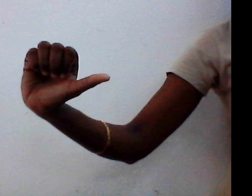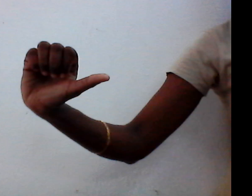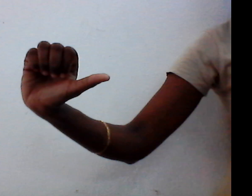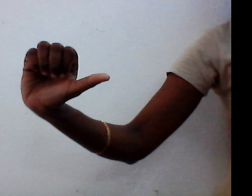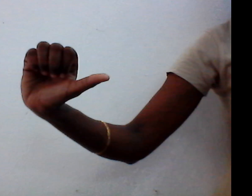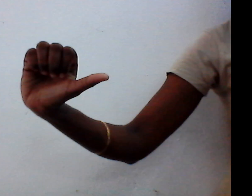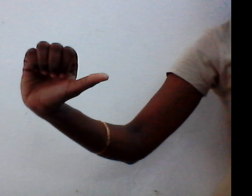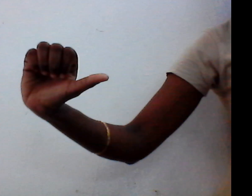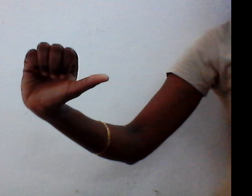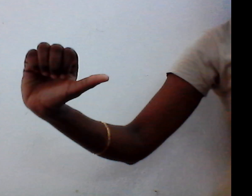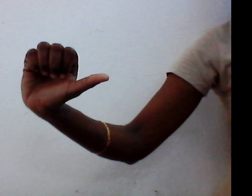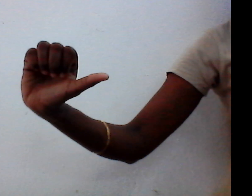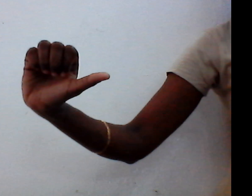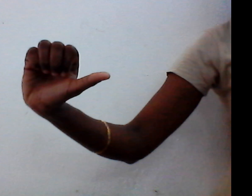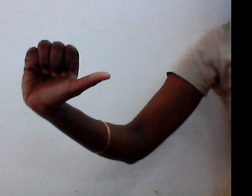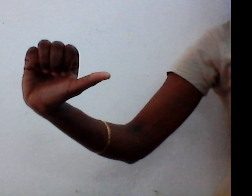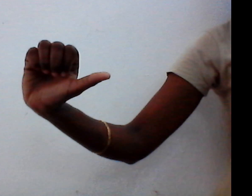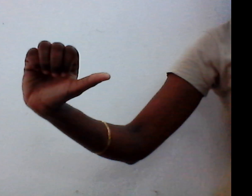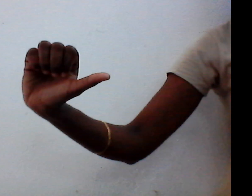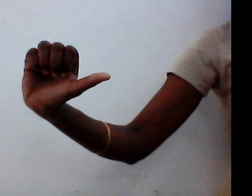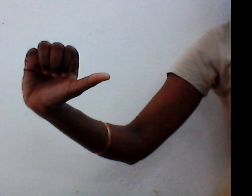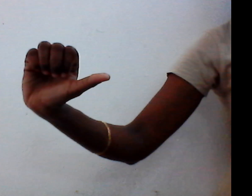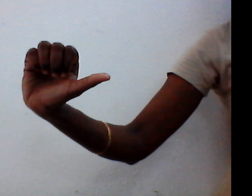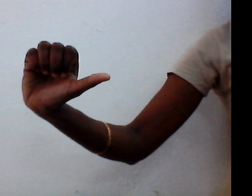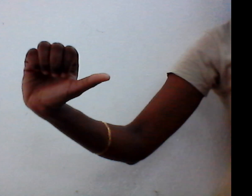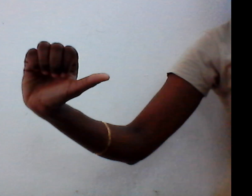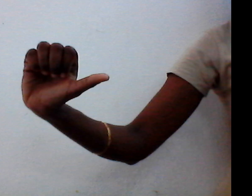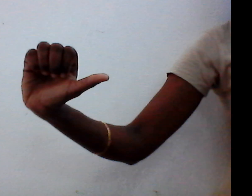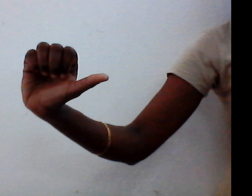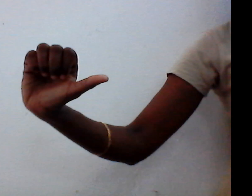എ